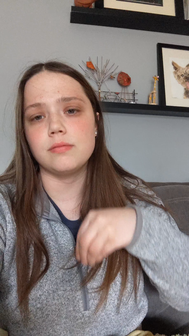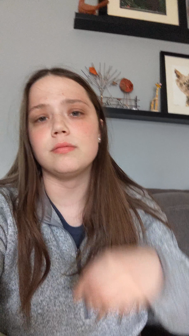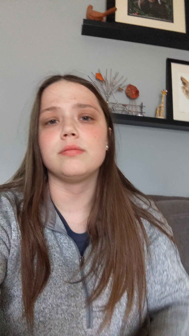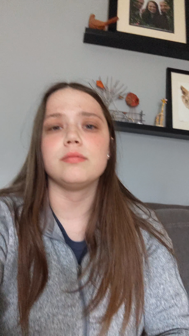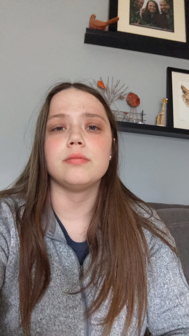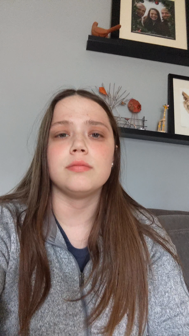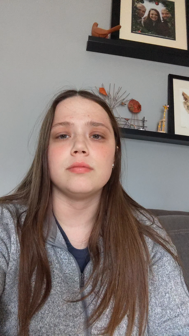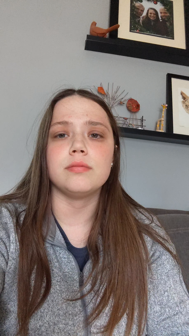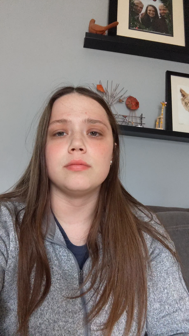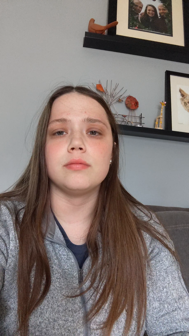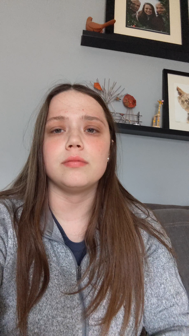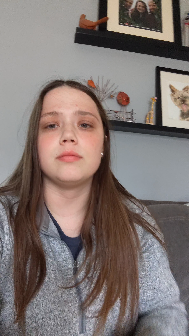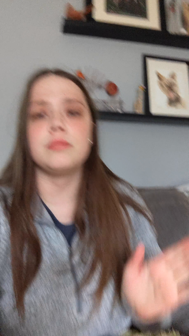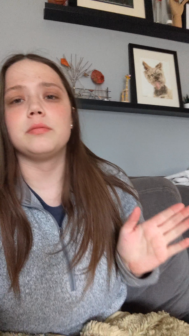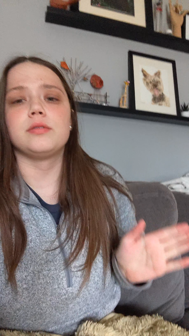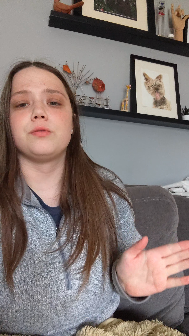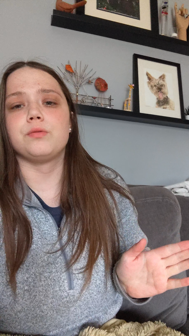penguin